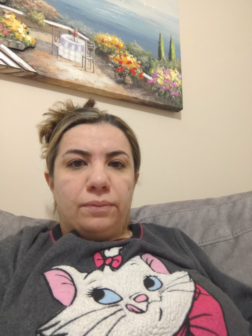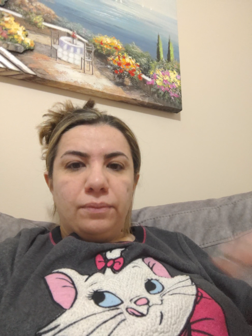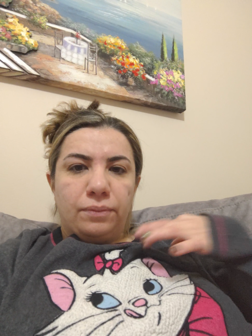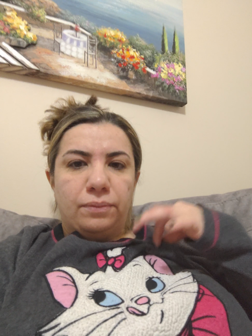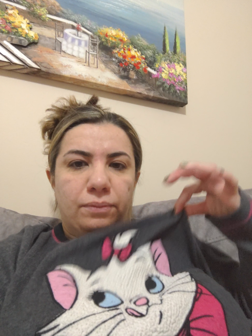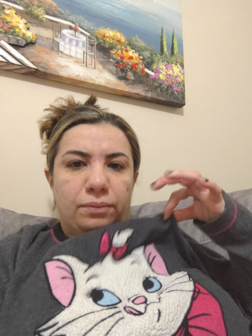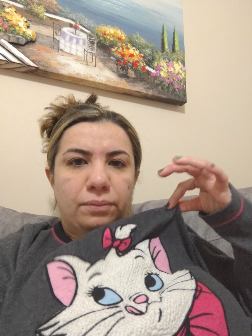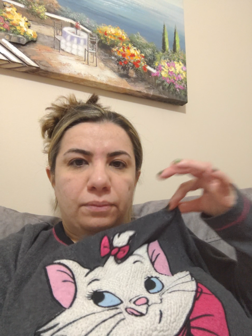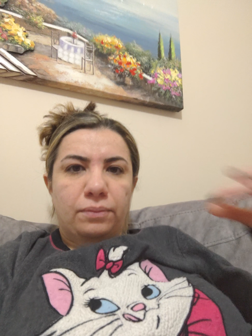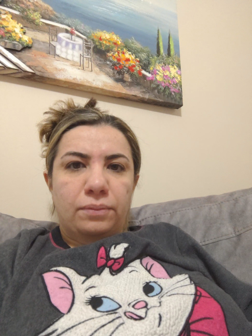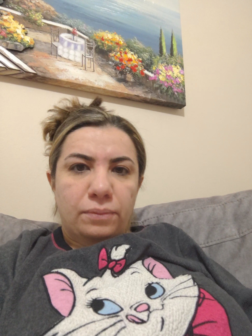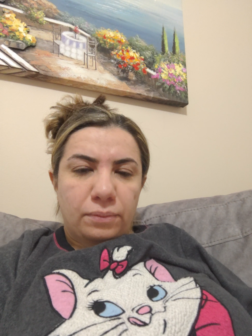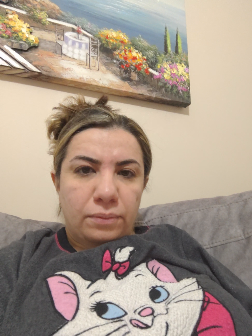shirt